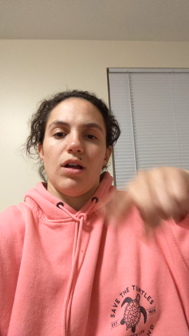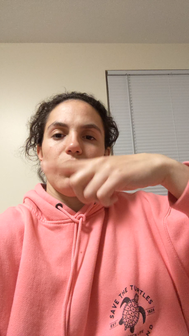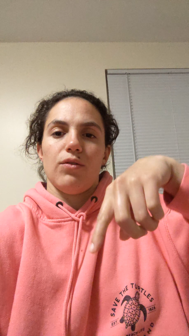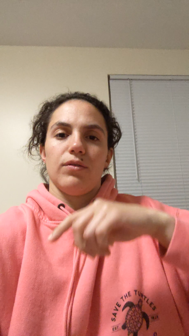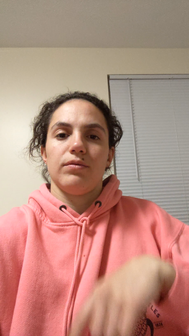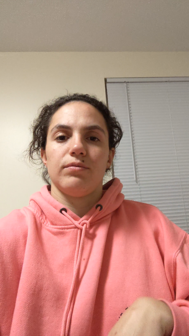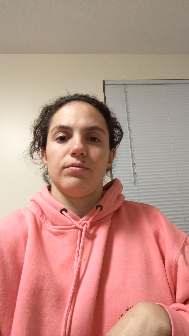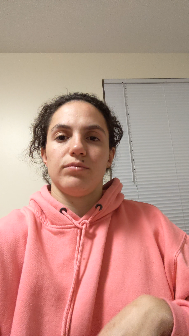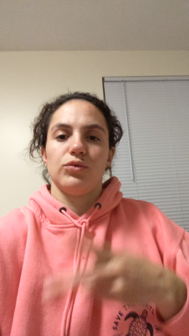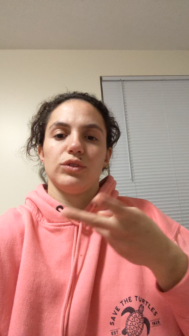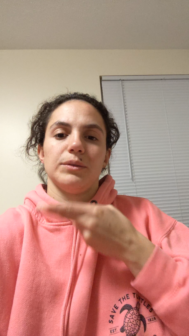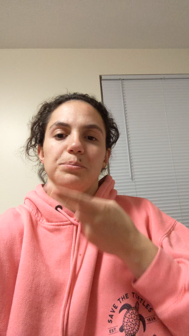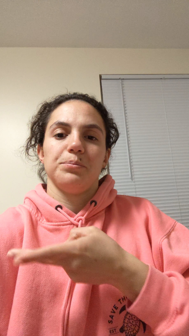sheep